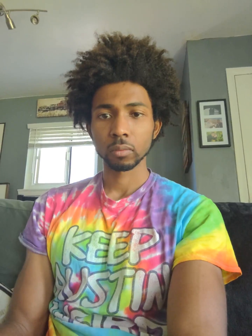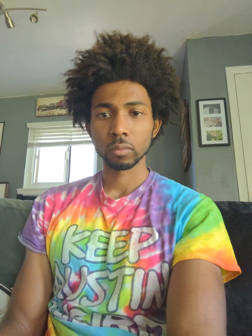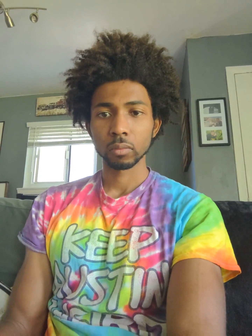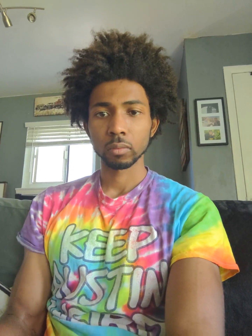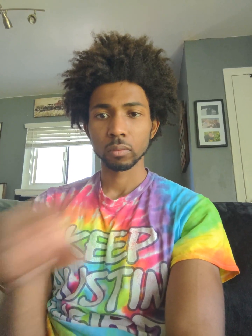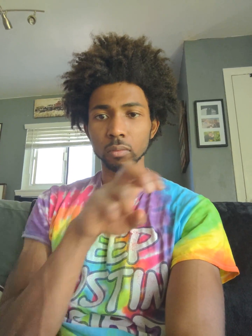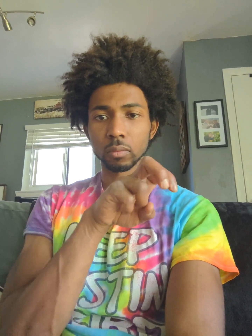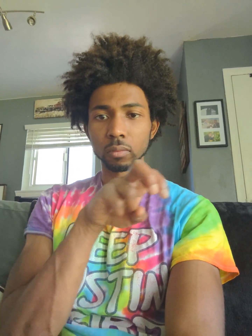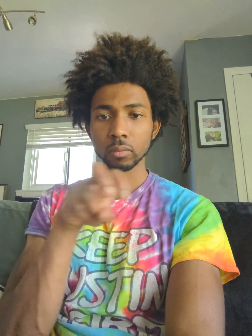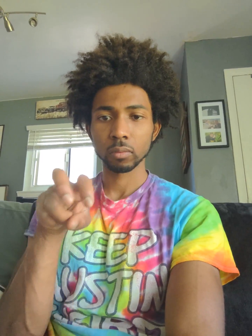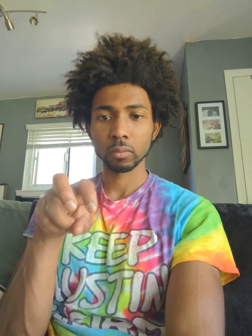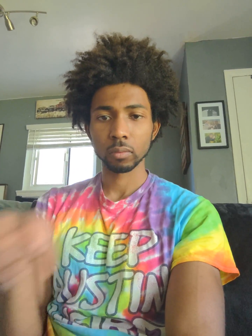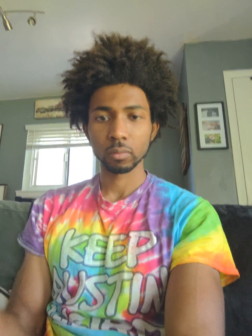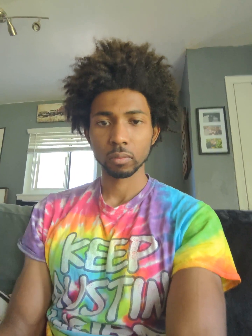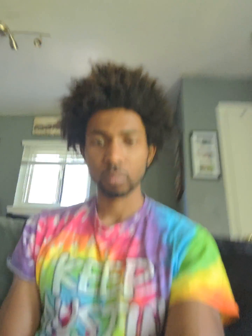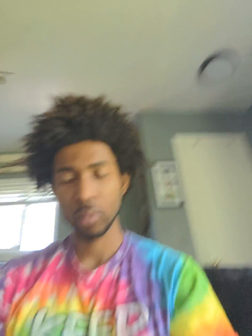porch